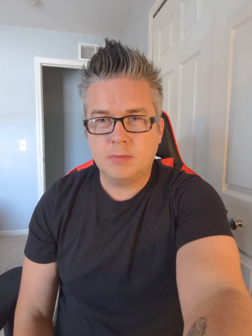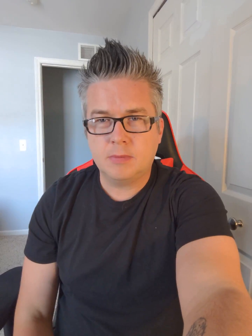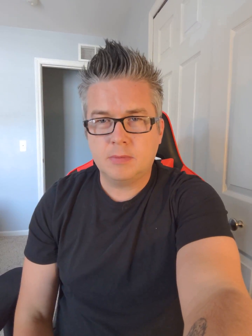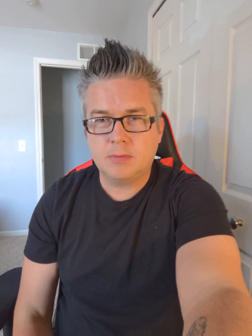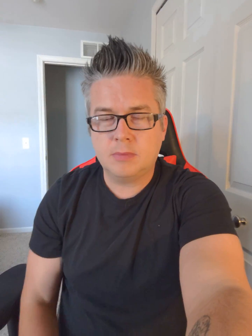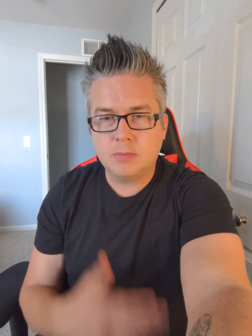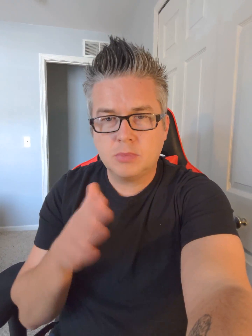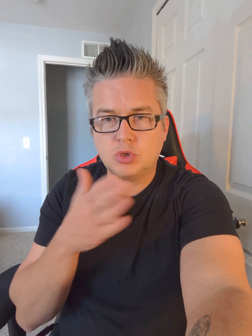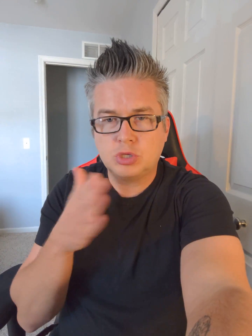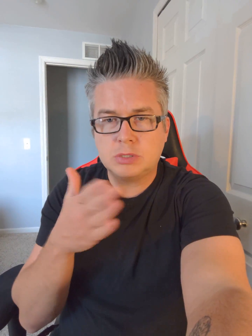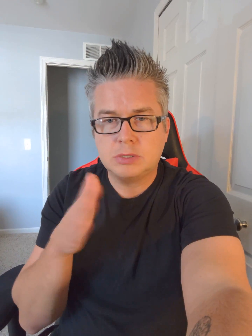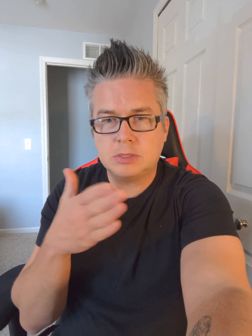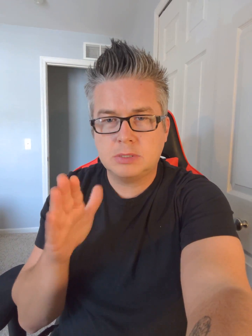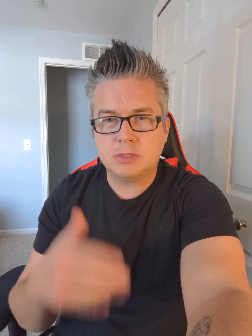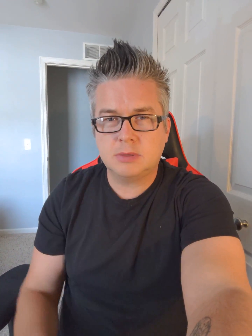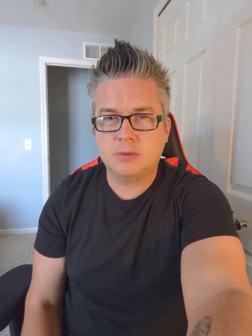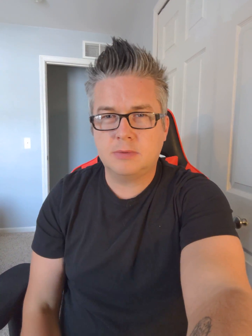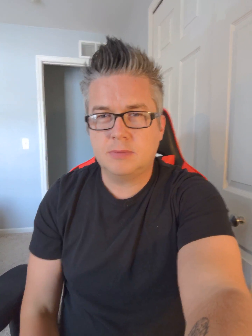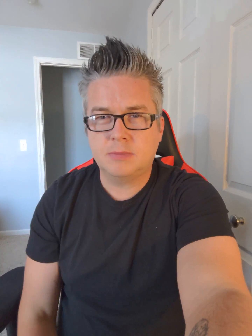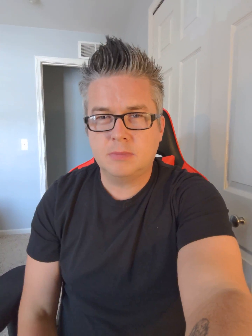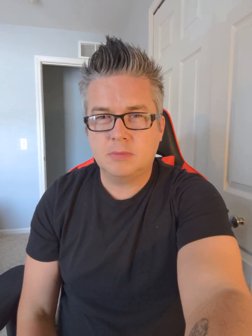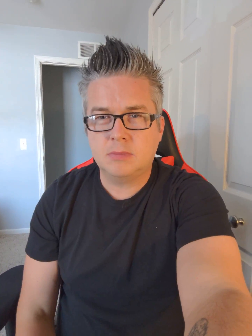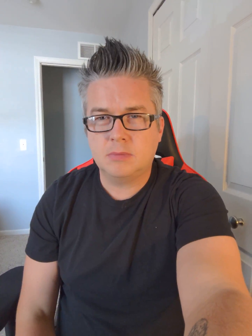share